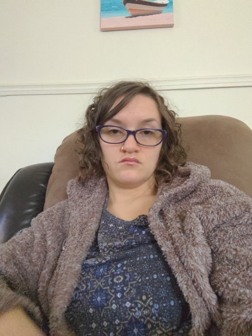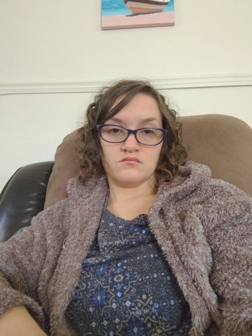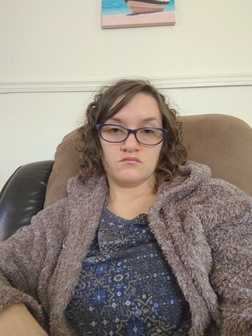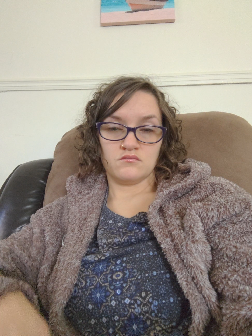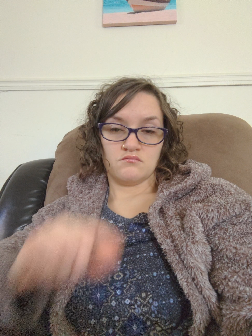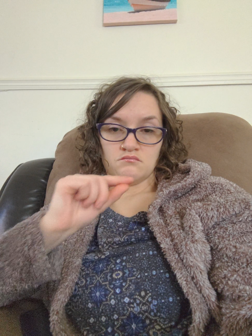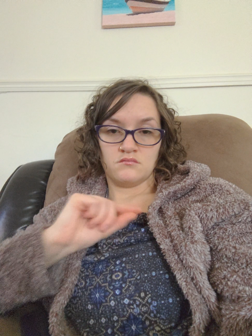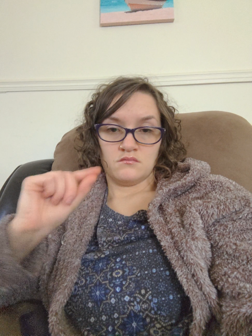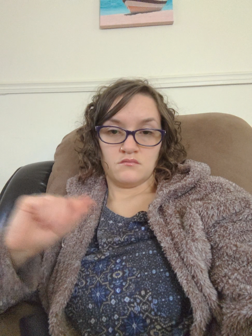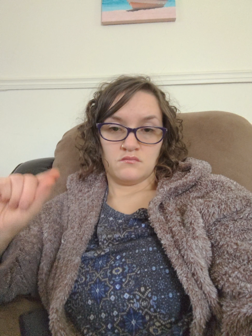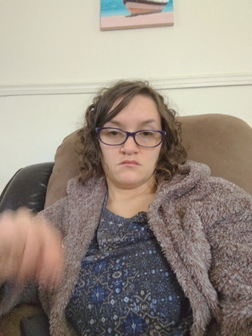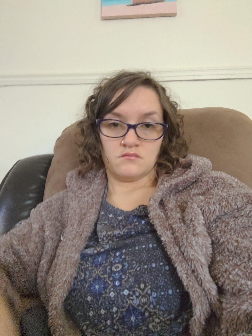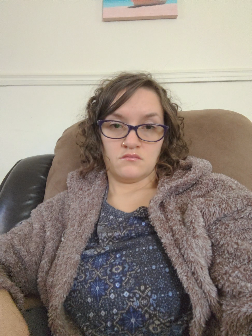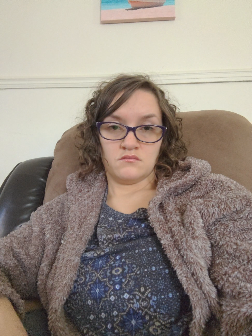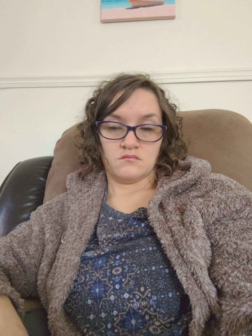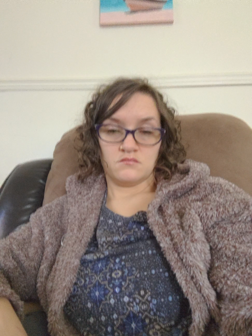pen